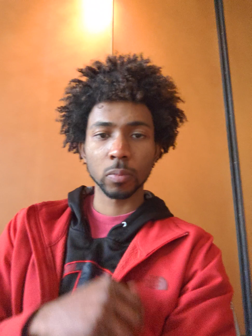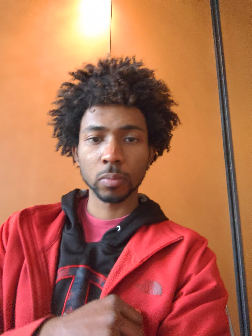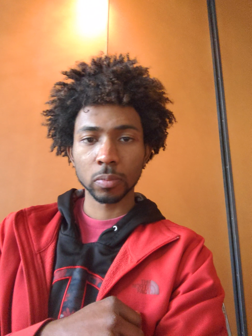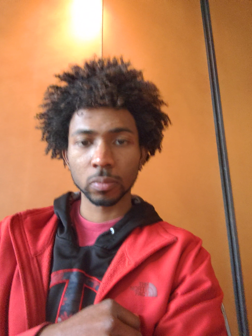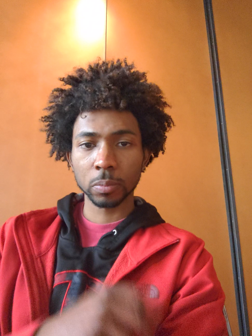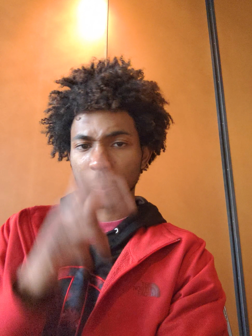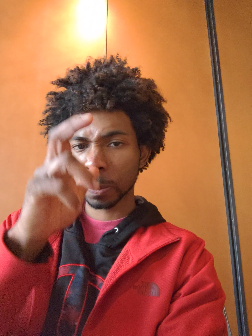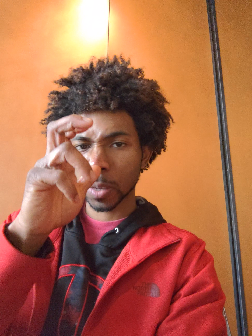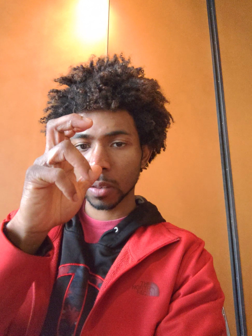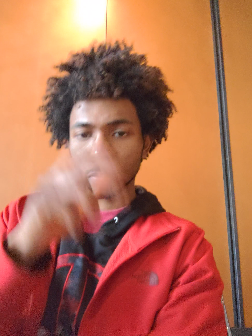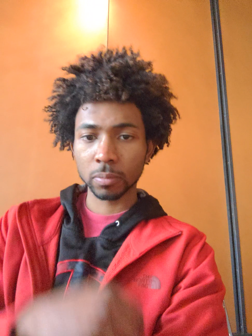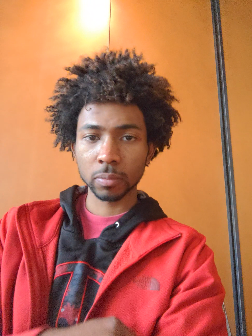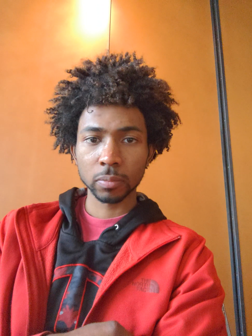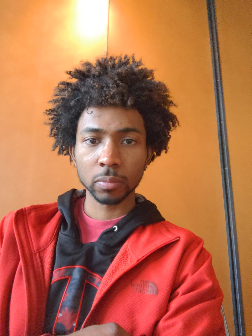bug